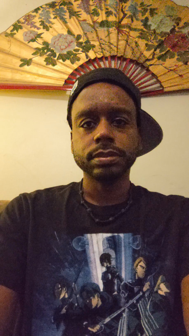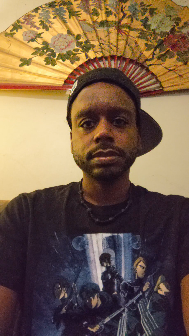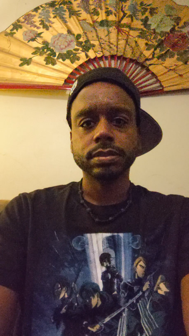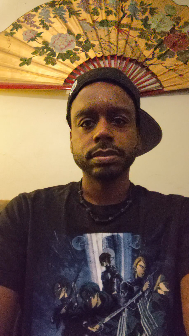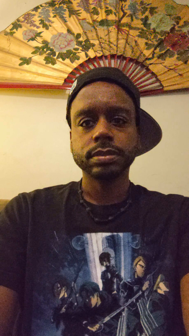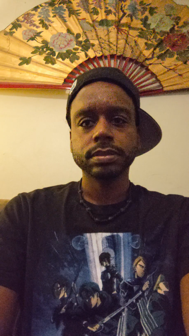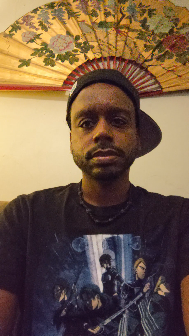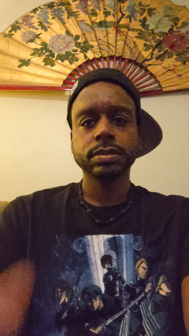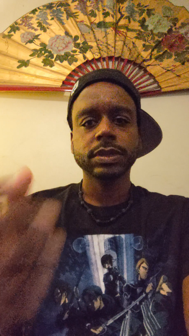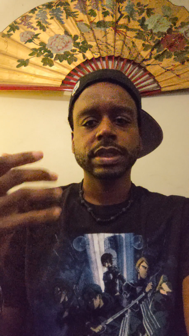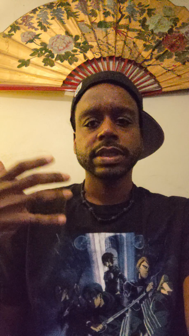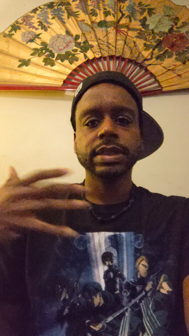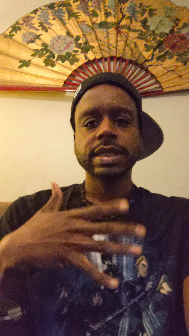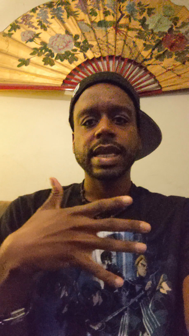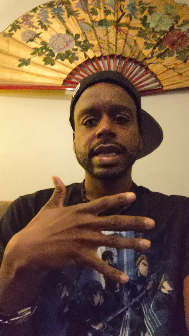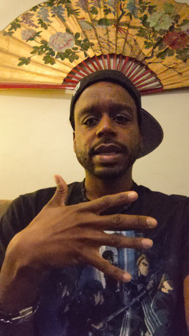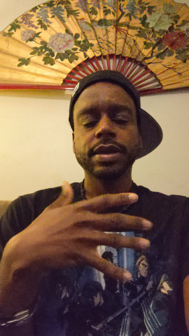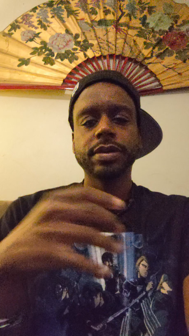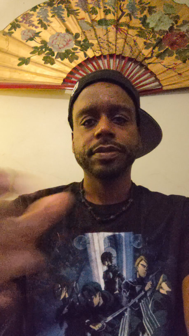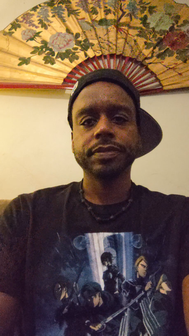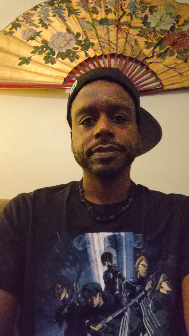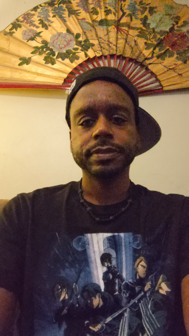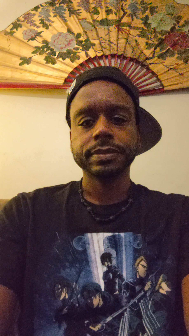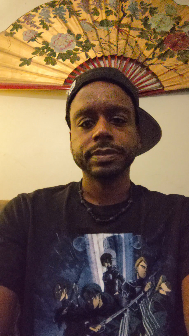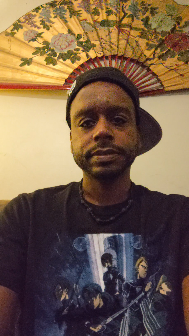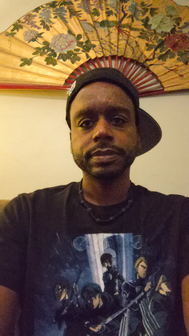scared